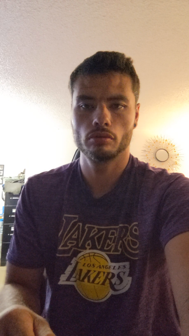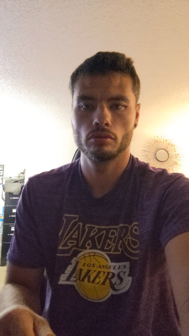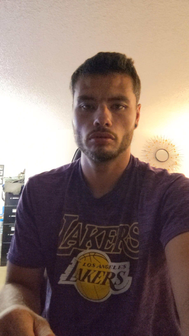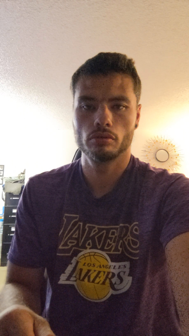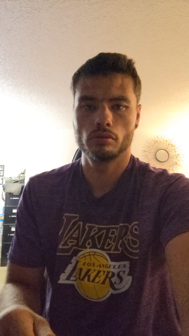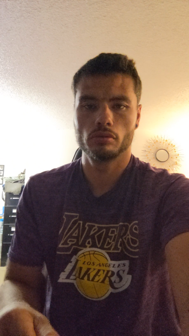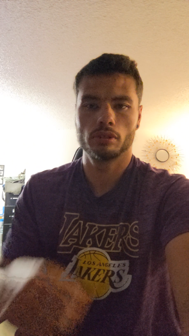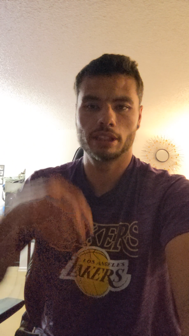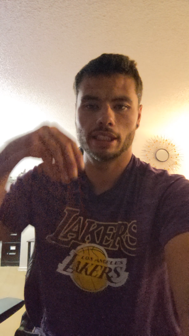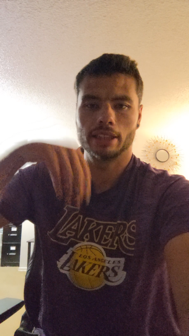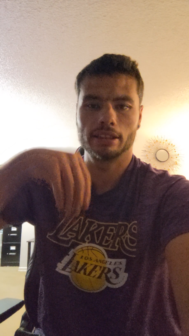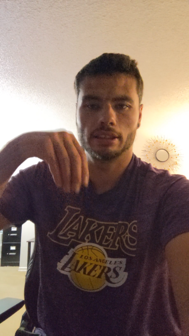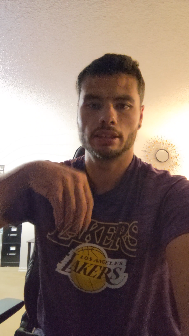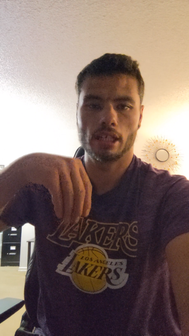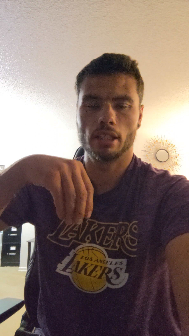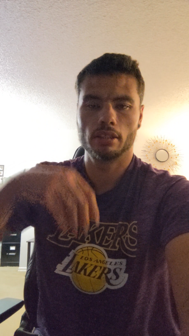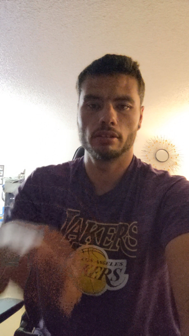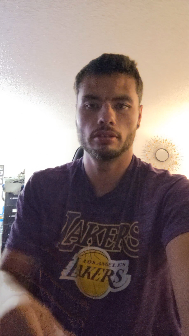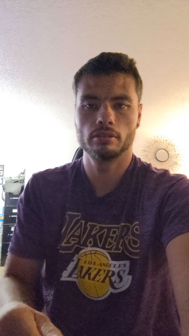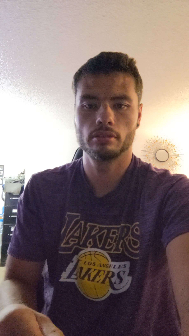inside